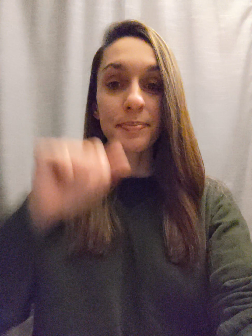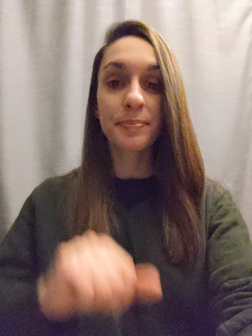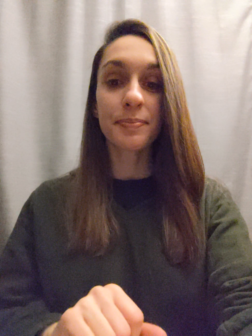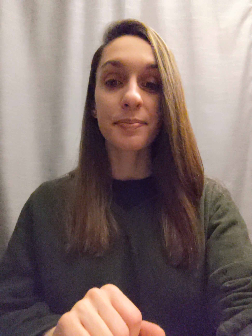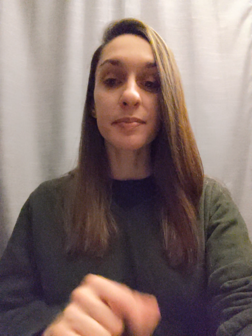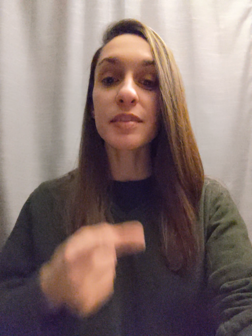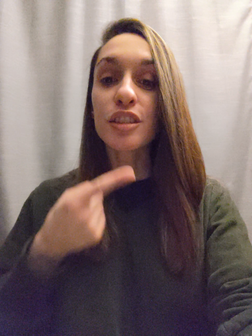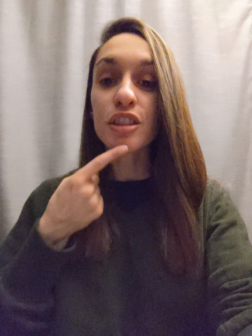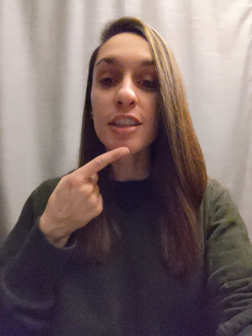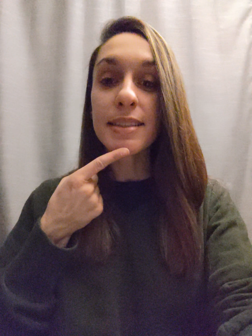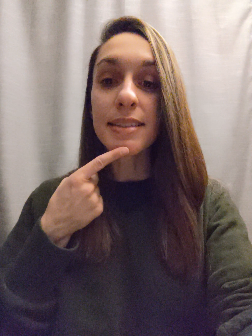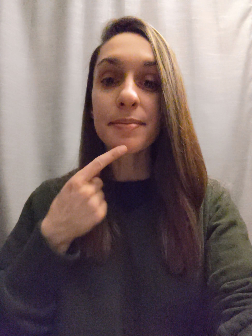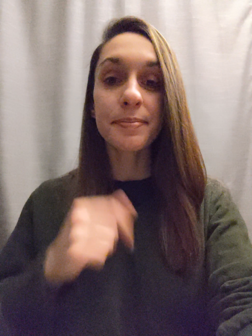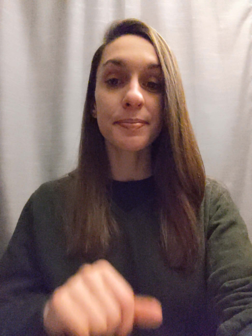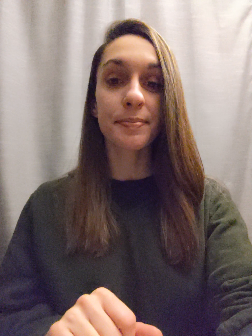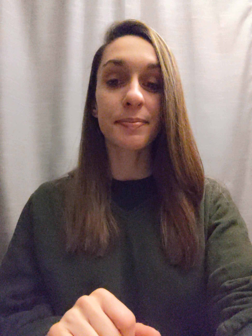chin